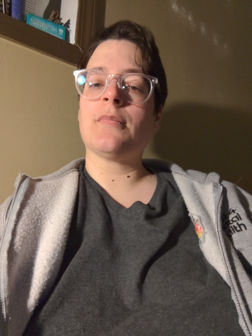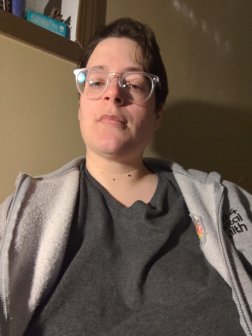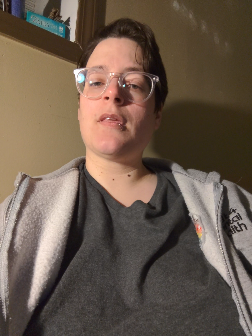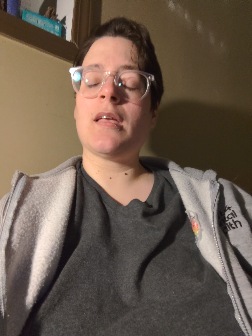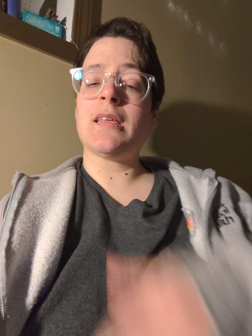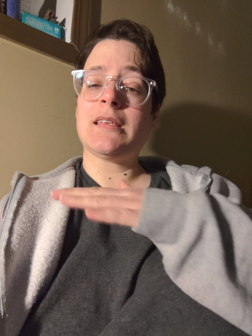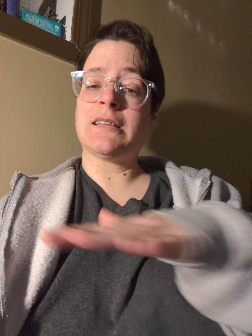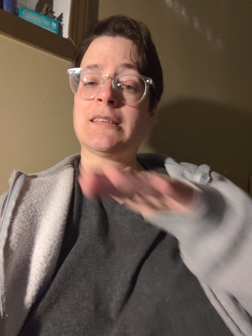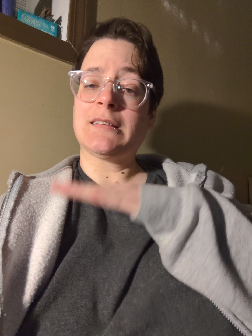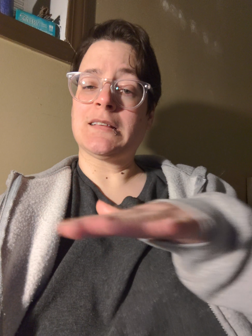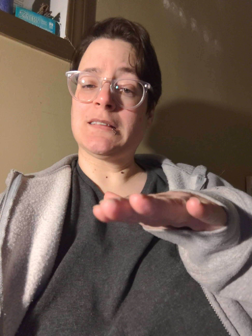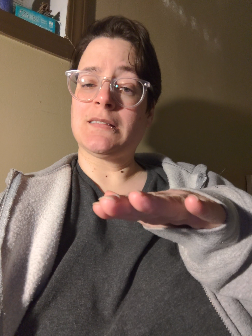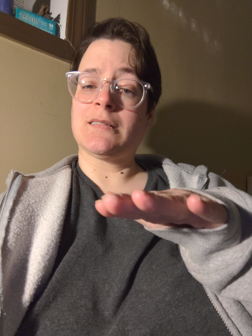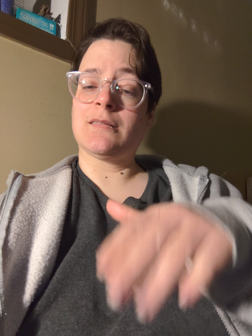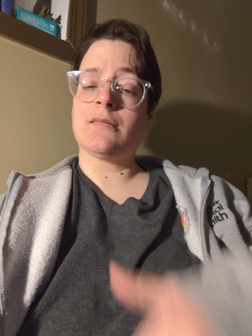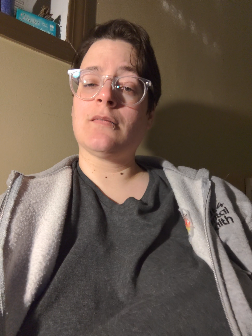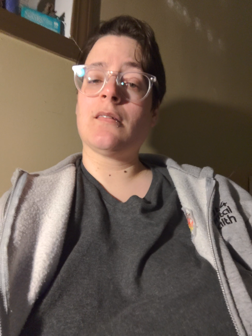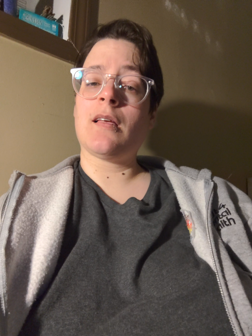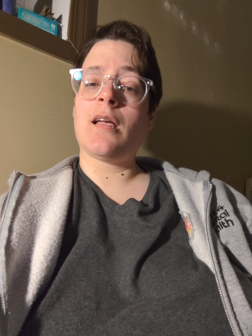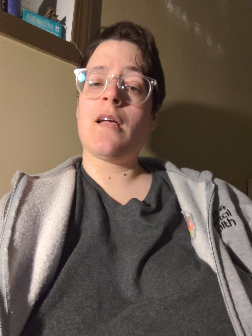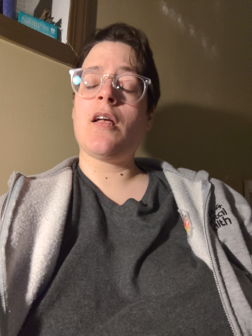clean